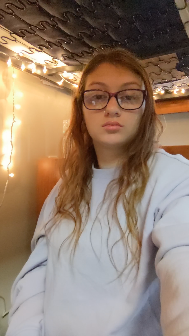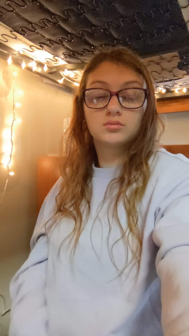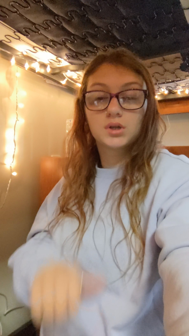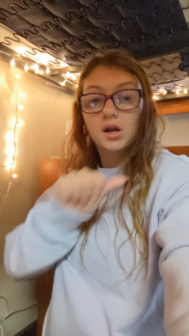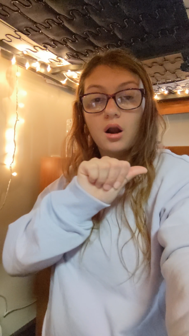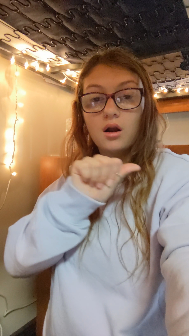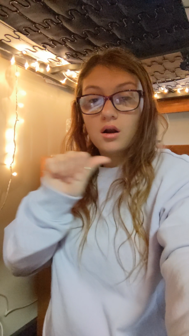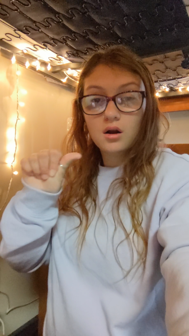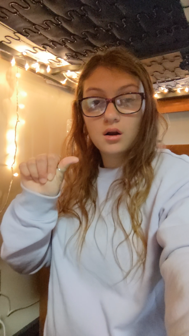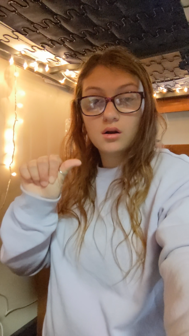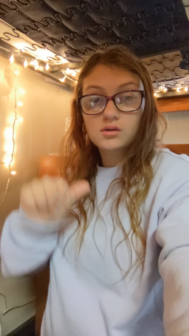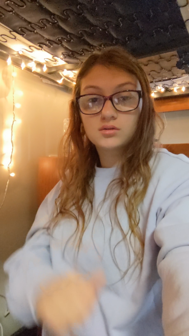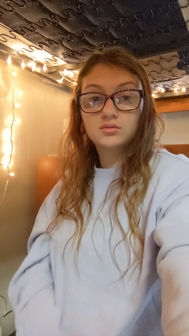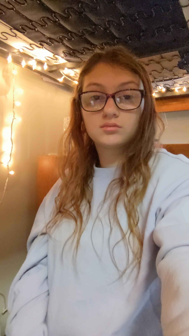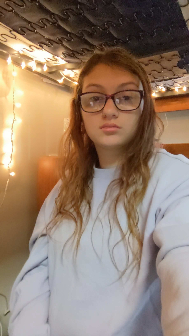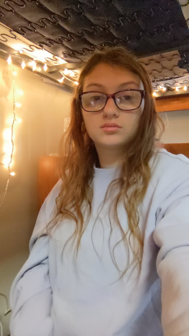a